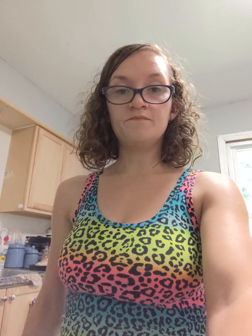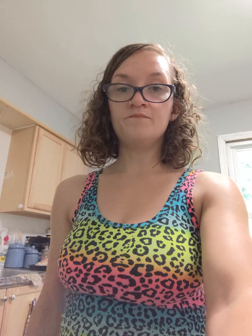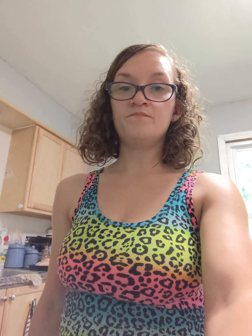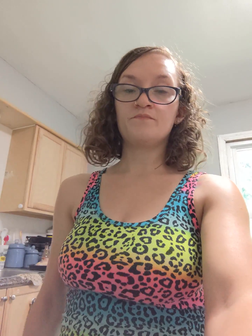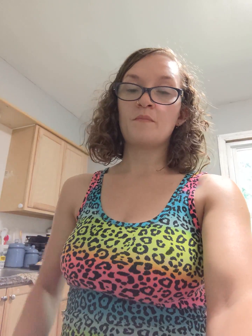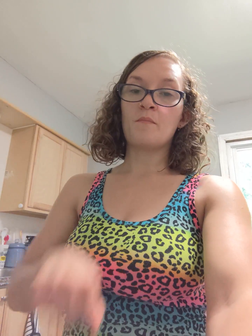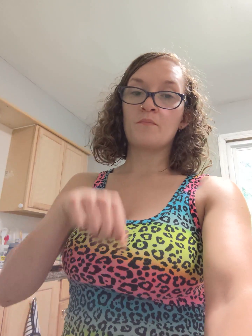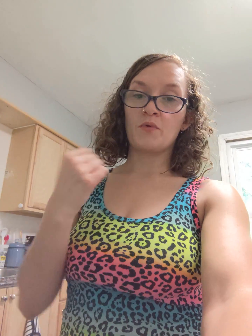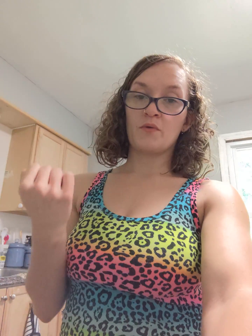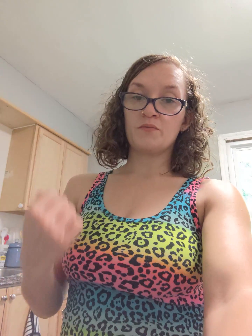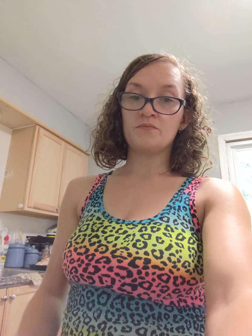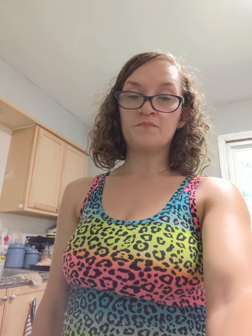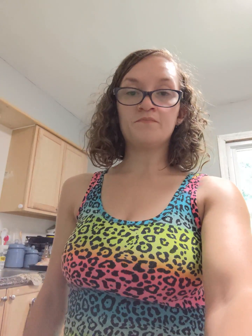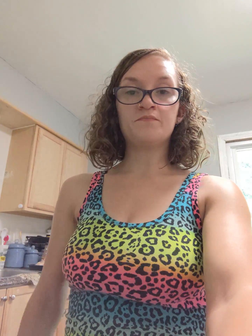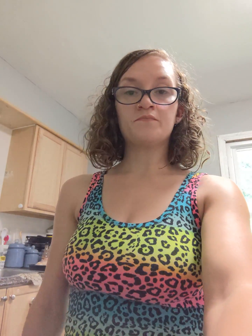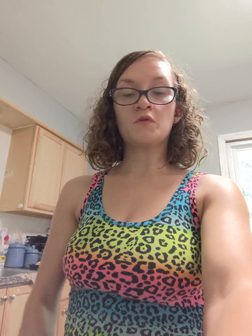broken